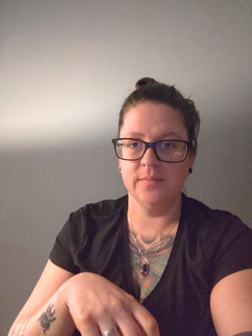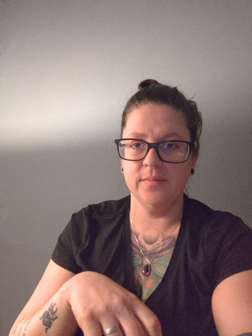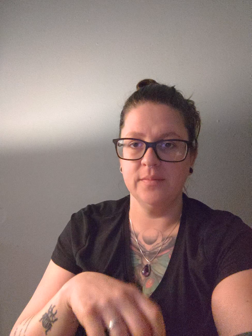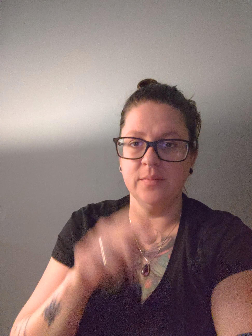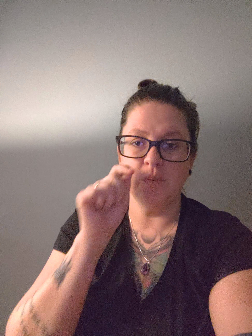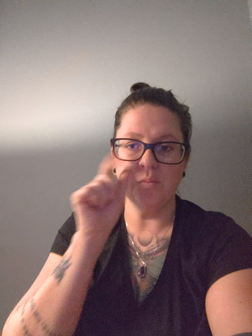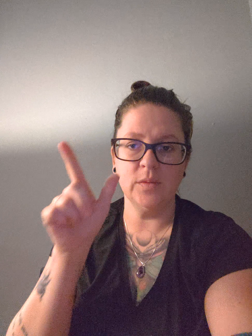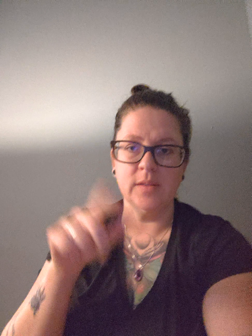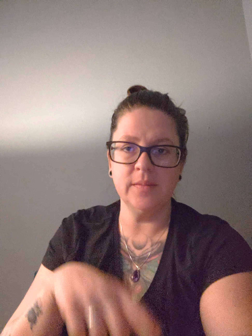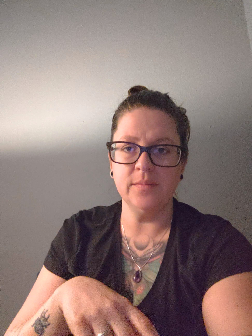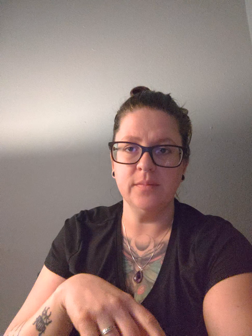awake